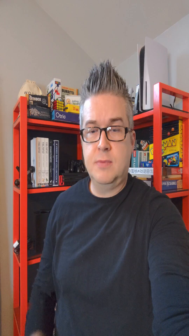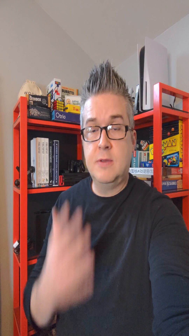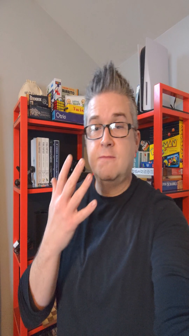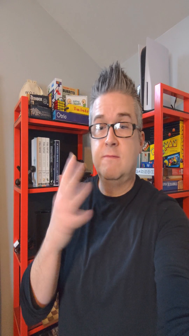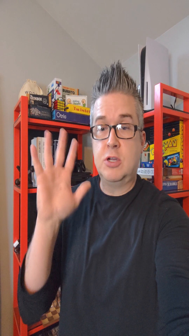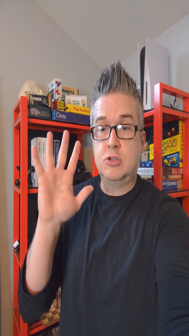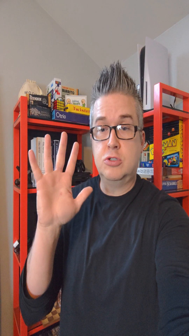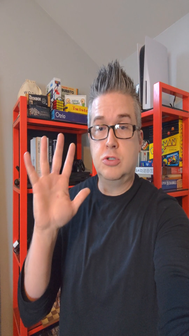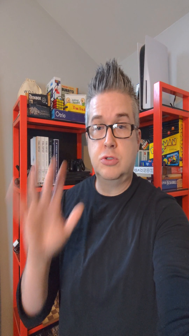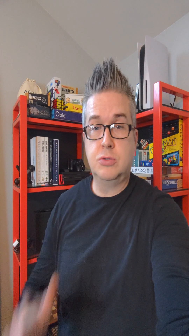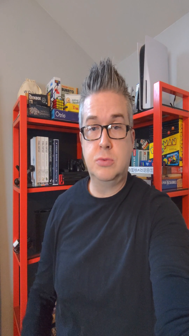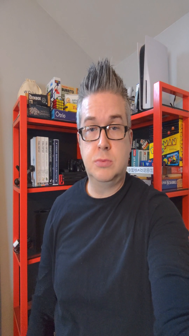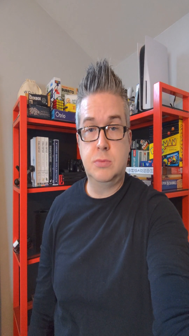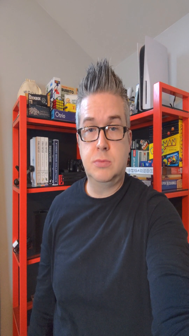finish